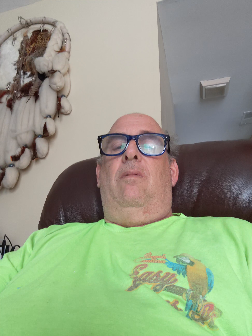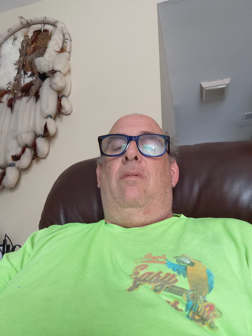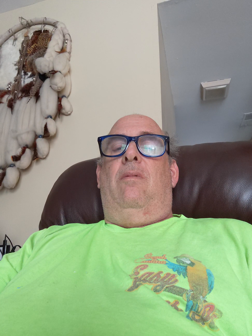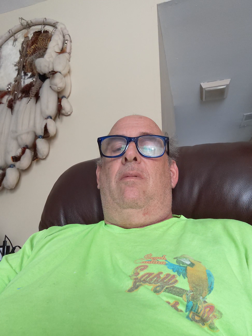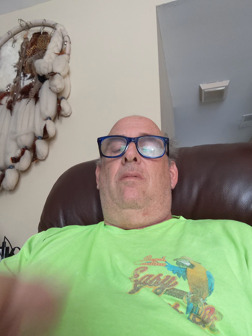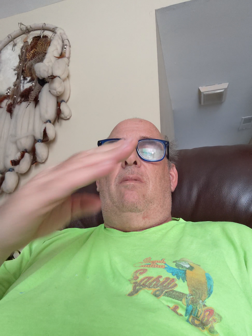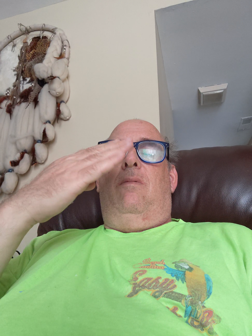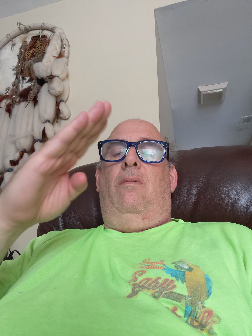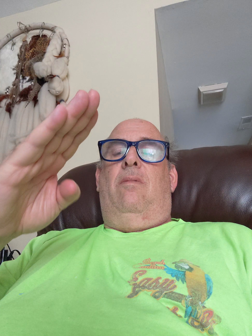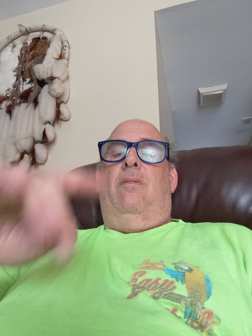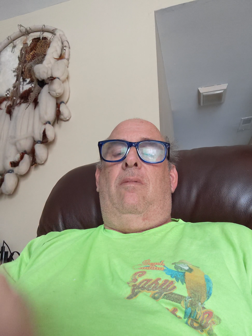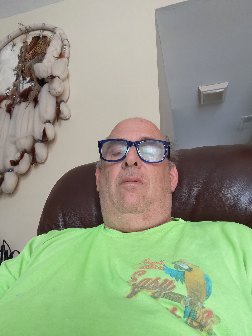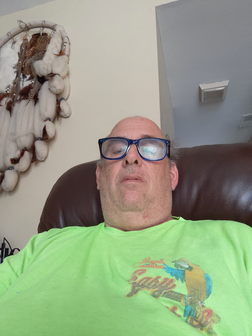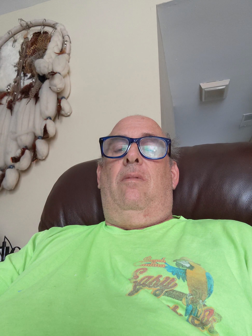blue